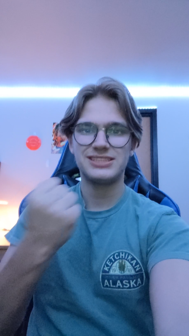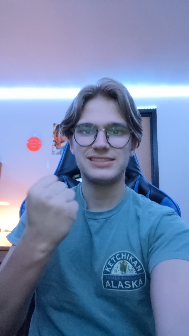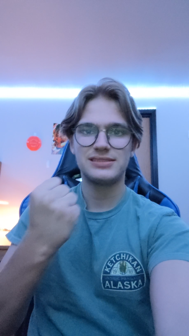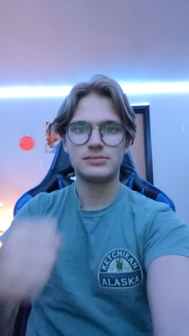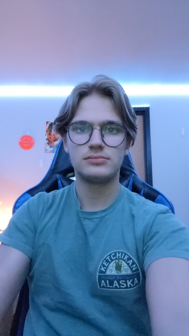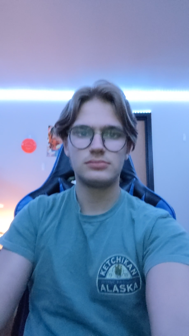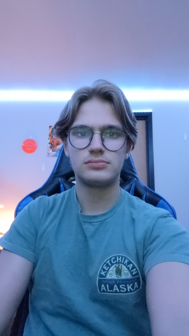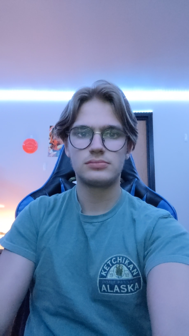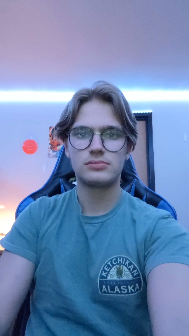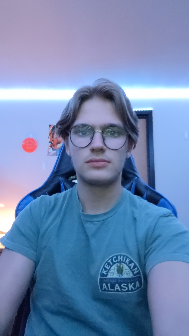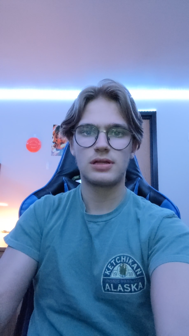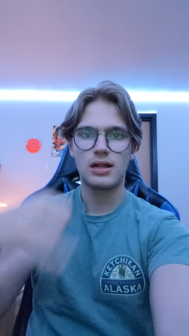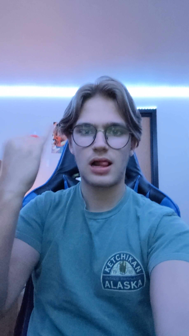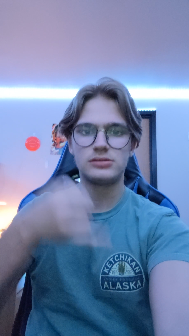last